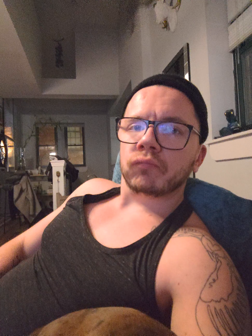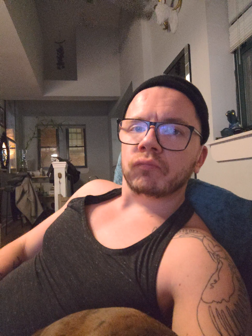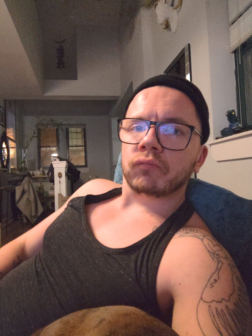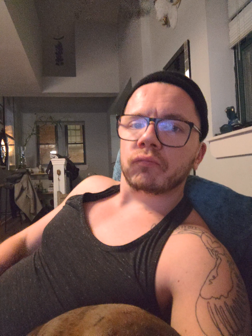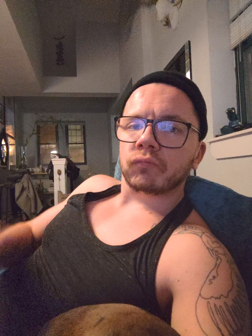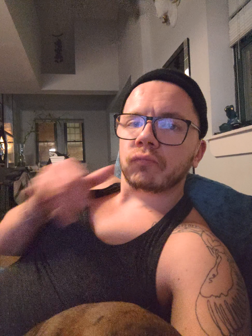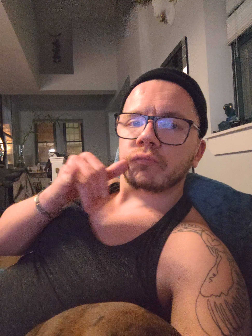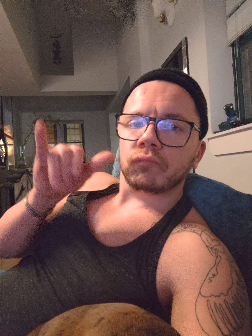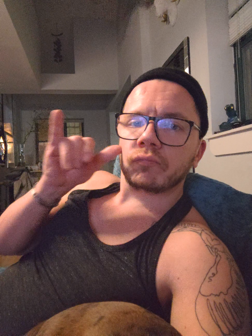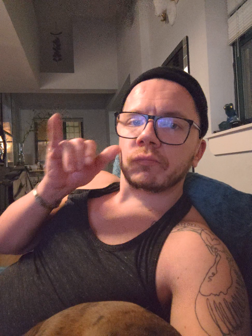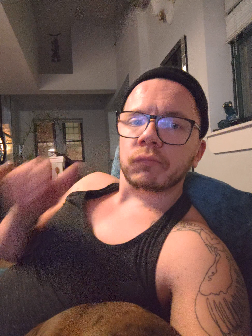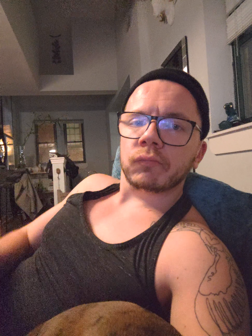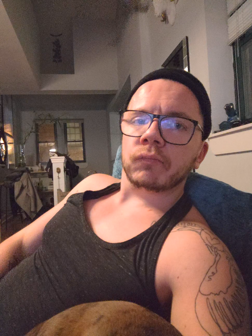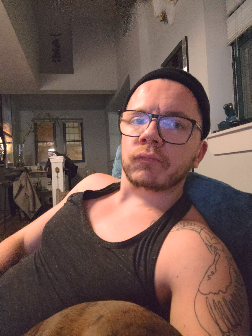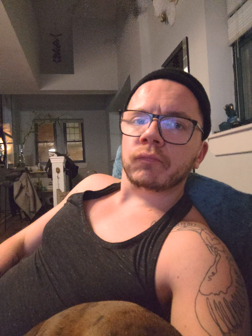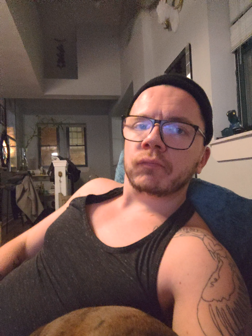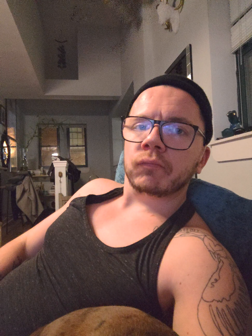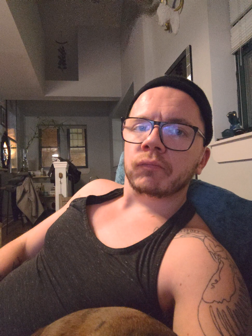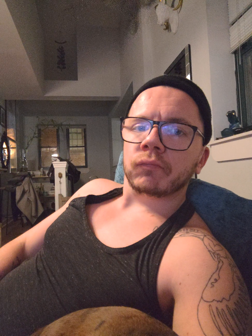yesterday